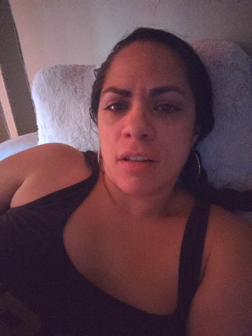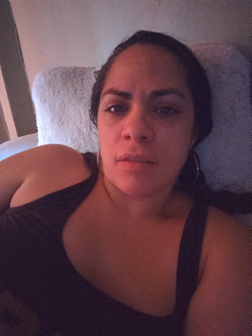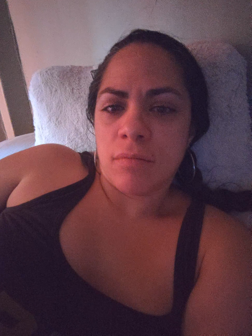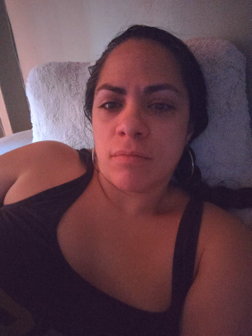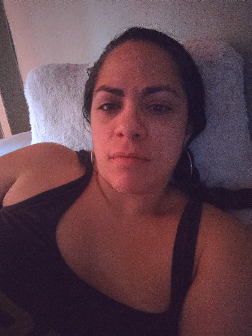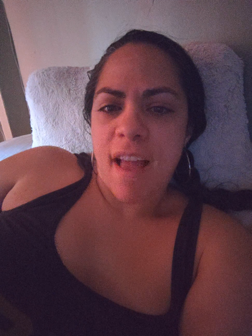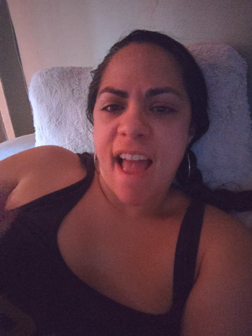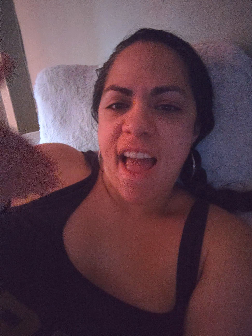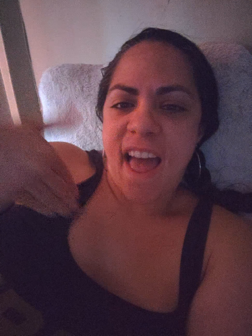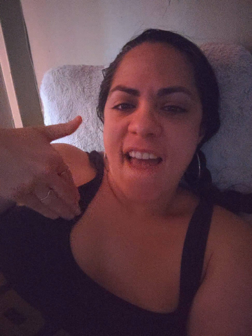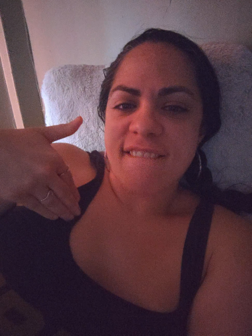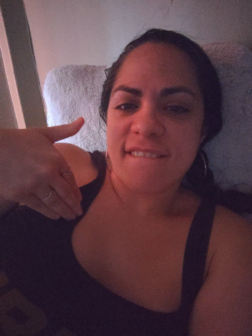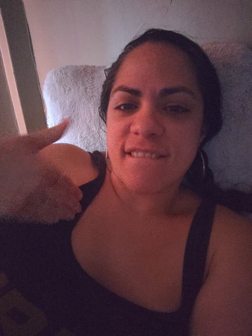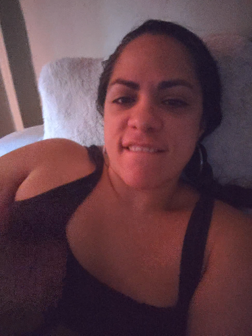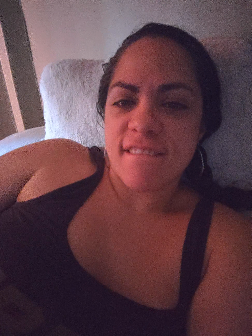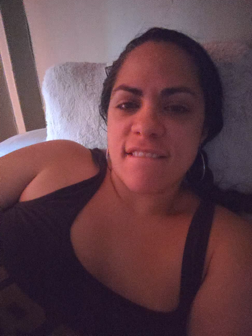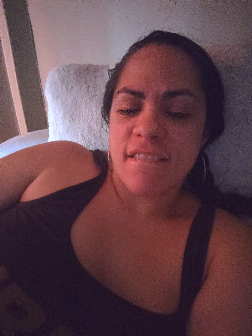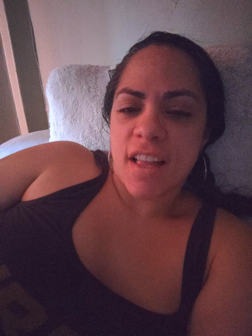have